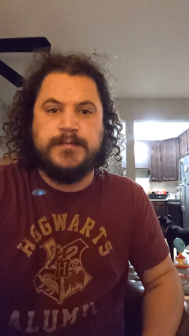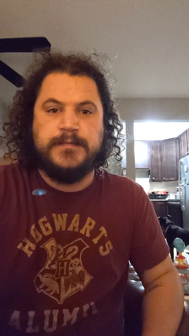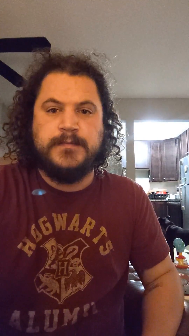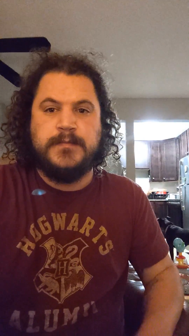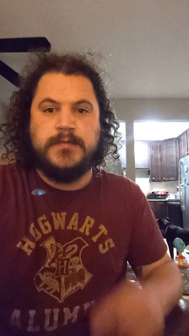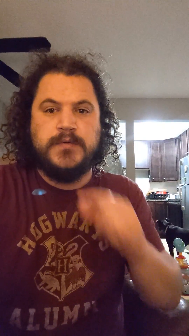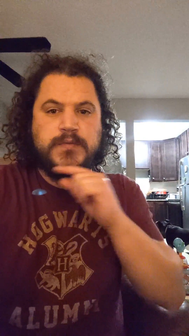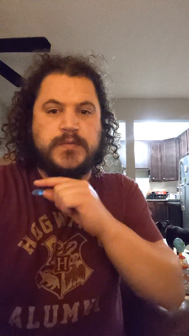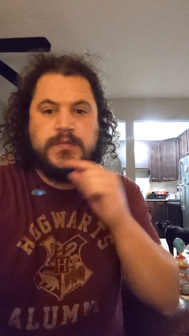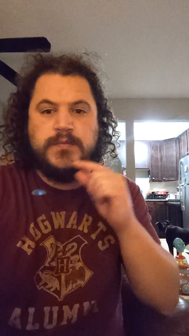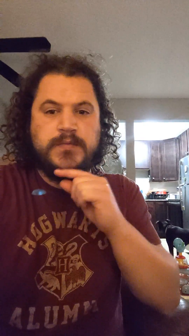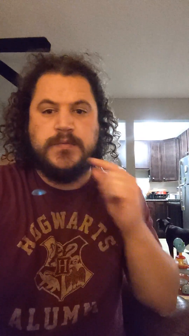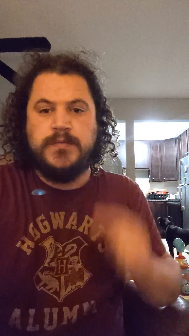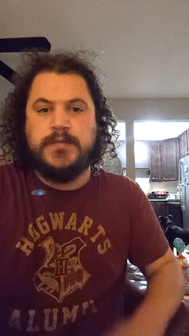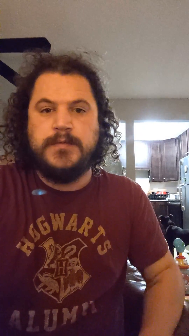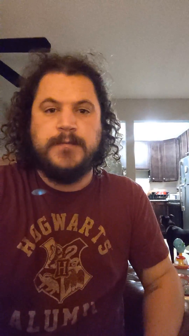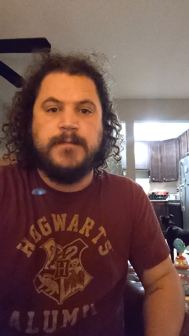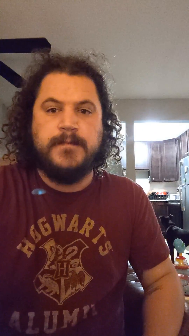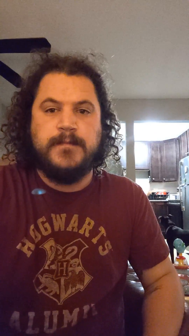glue